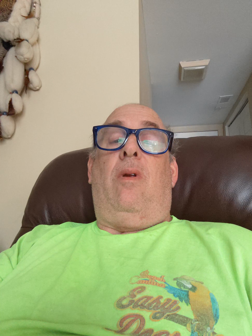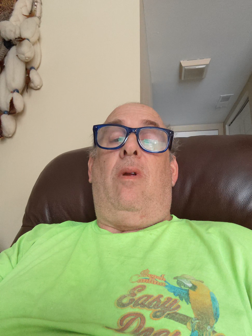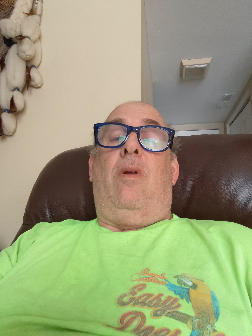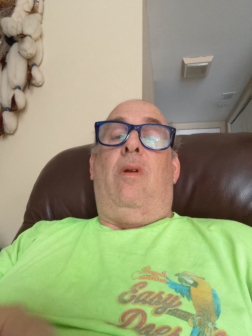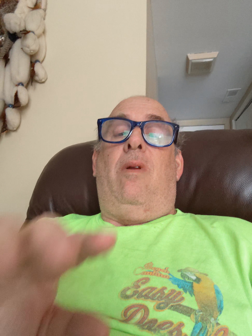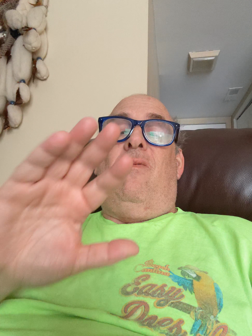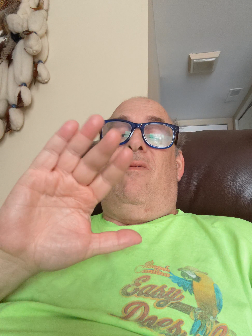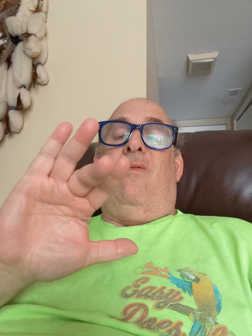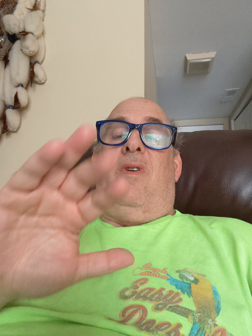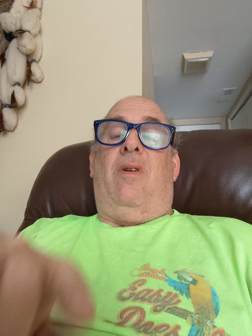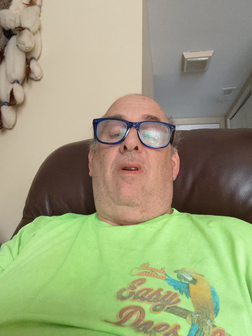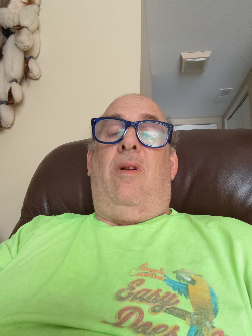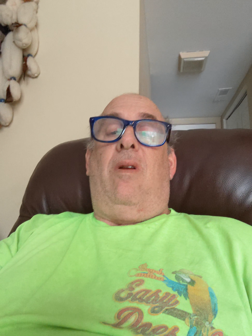finger